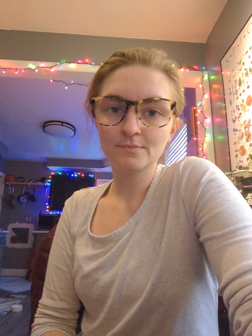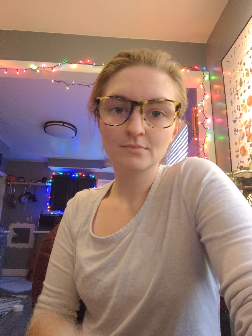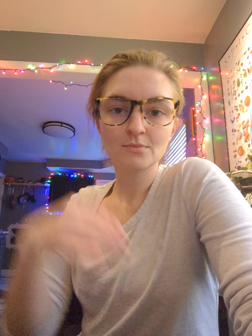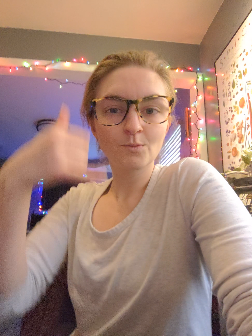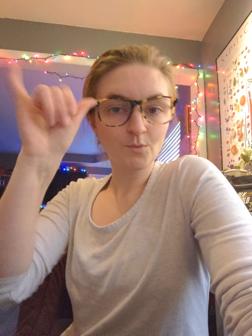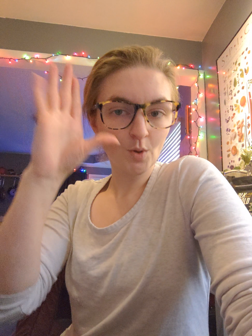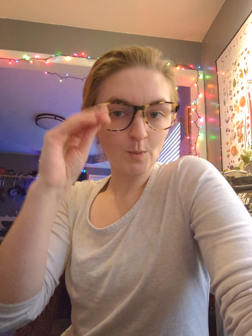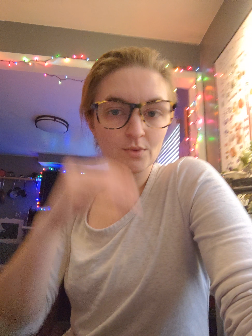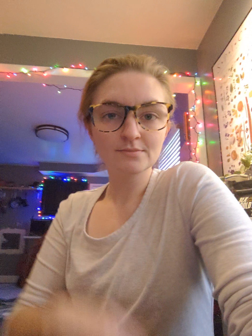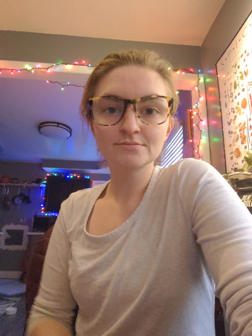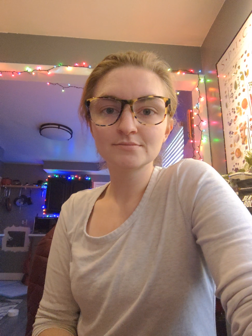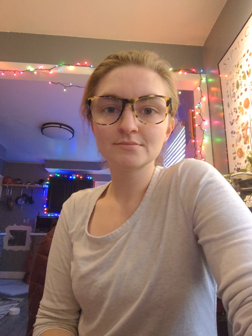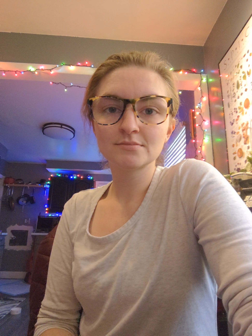cowboy